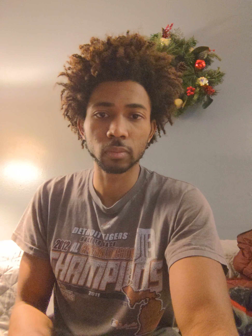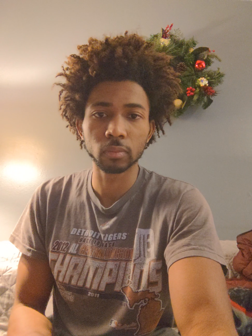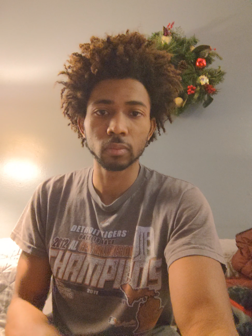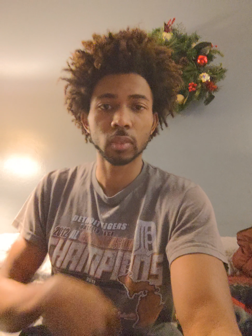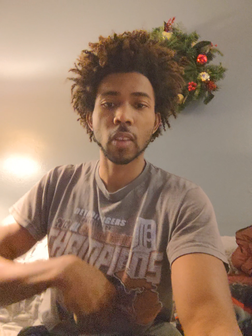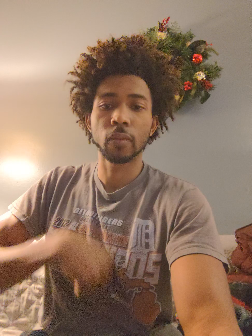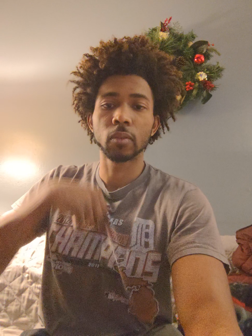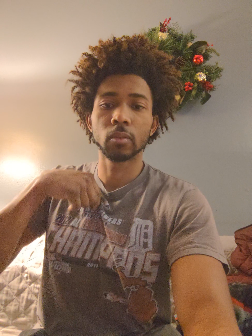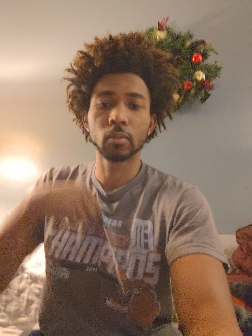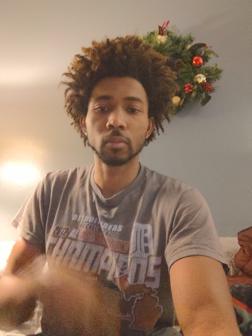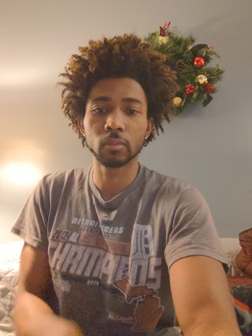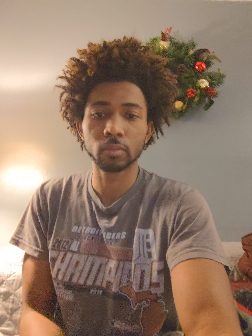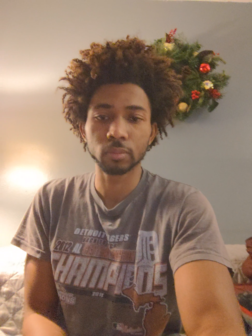zipper